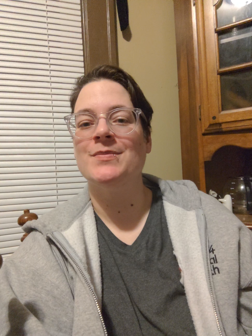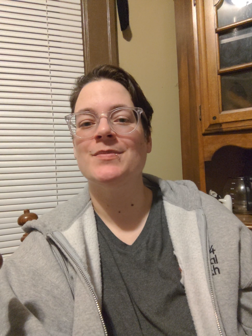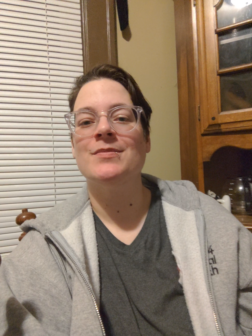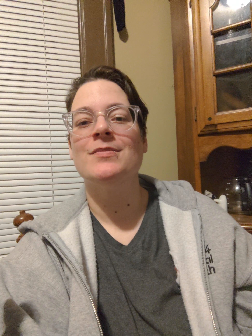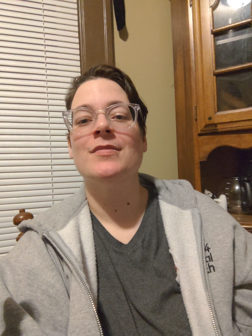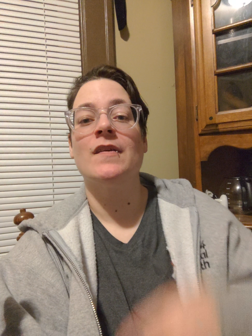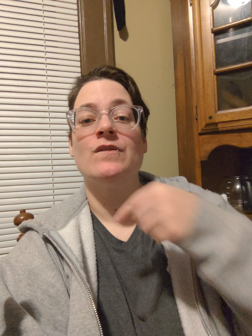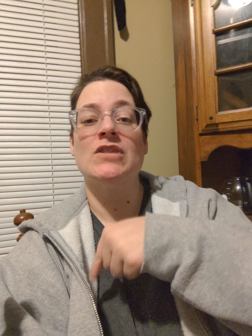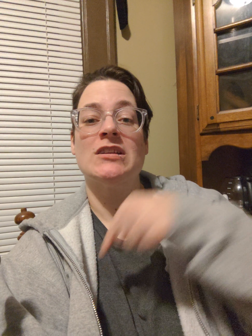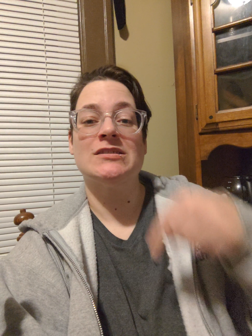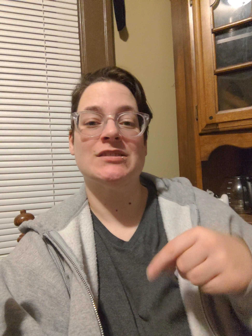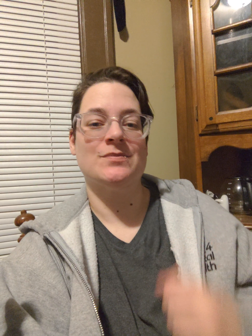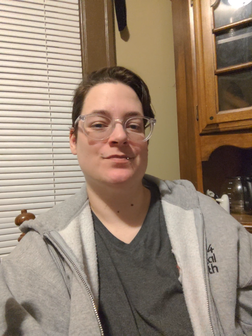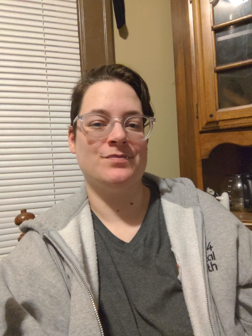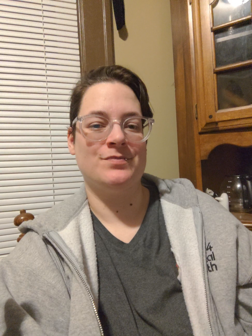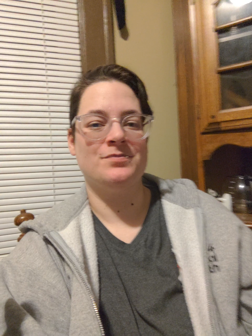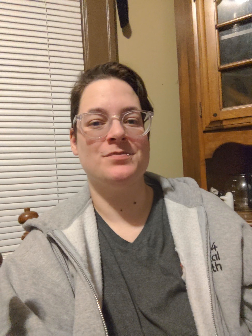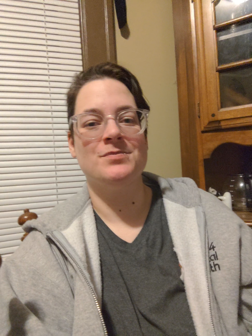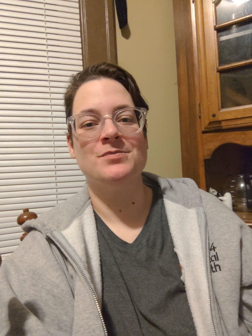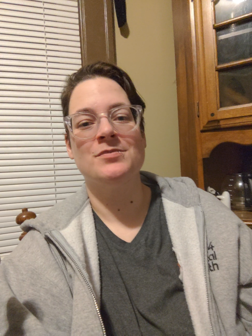feet